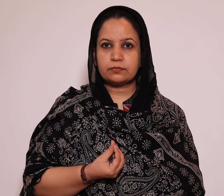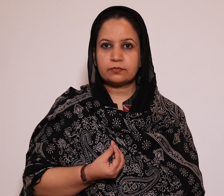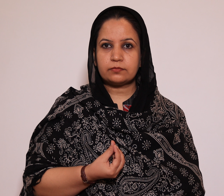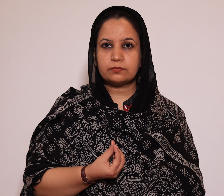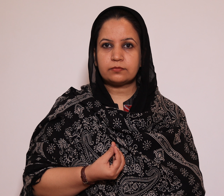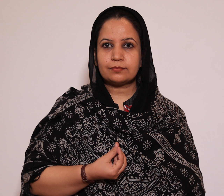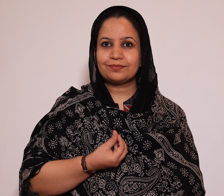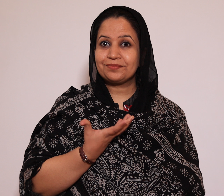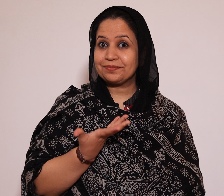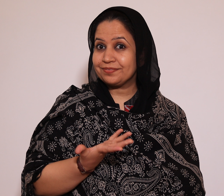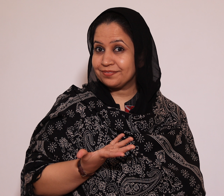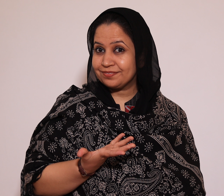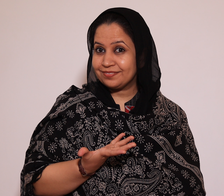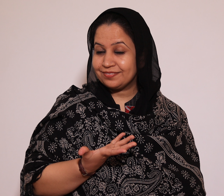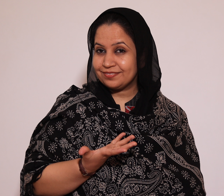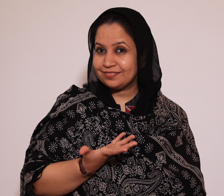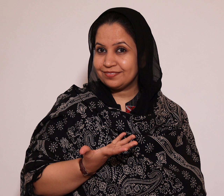glad